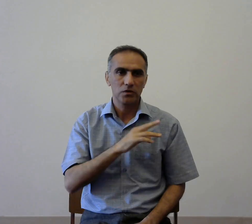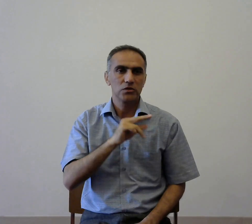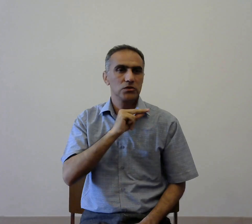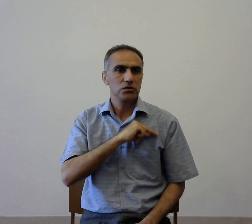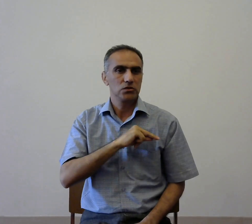iş